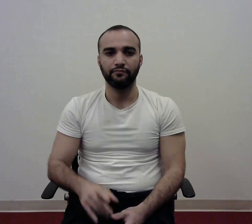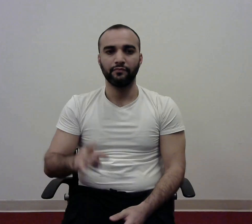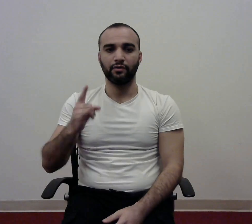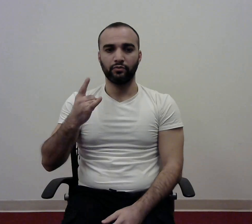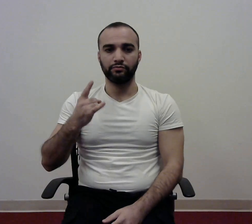uşaq